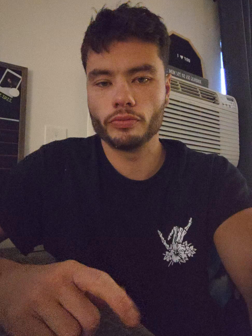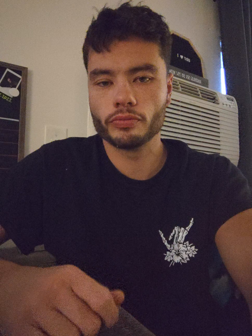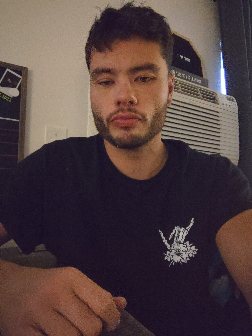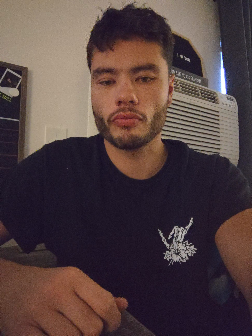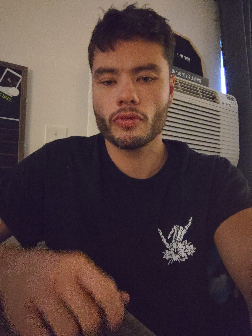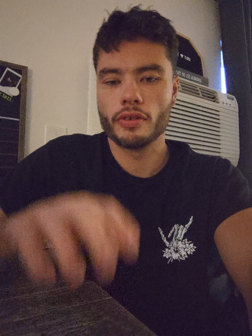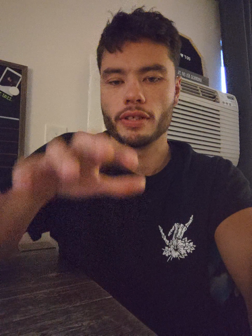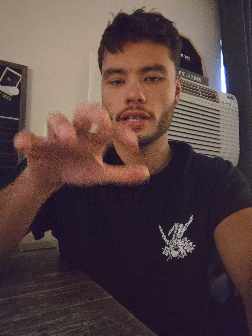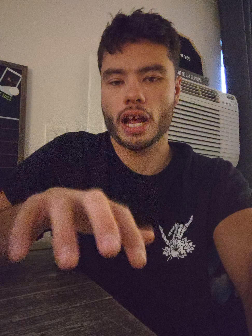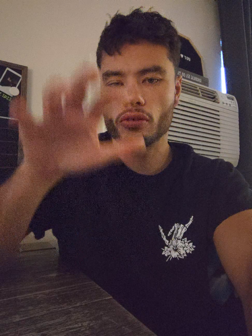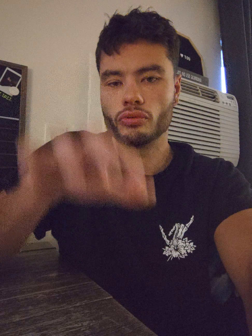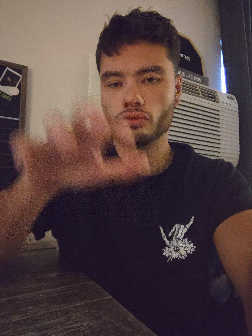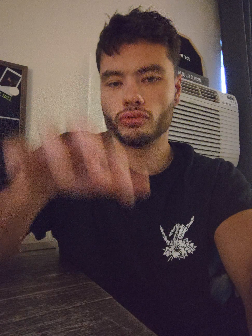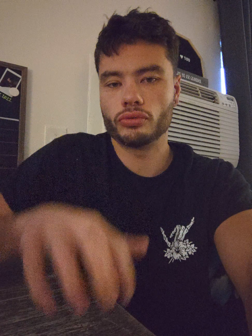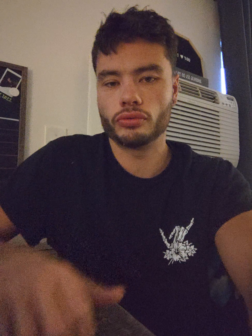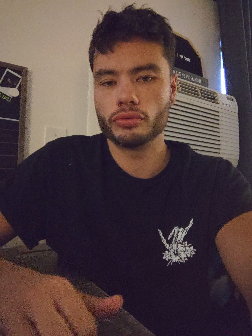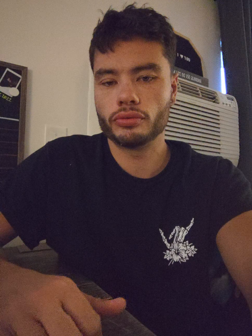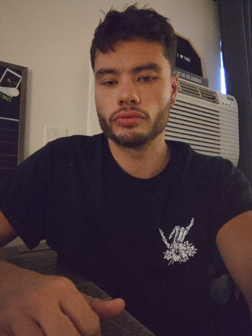alligator